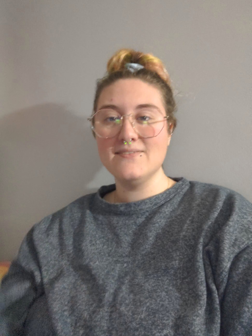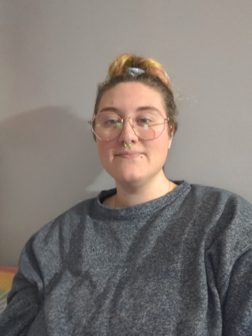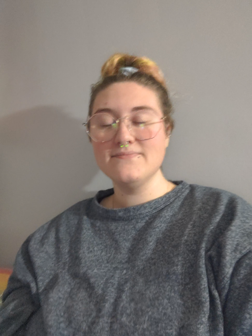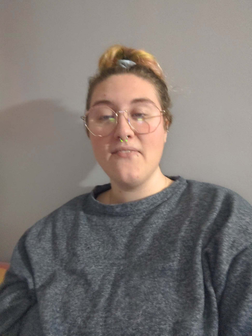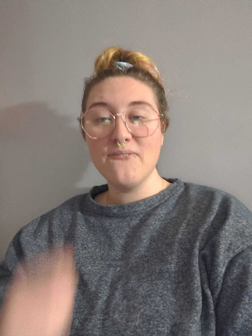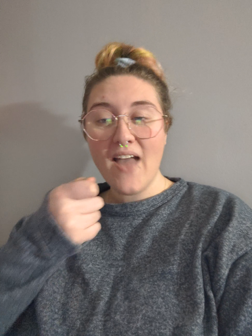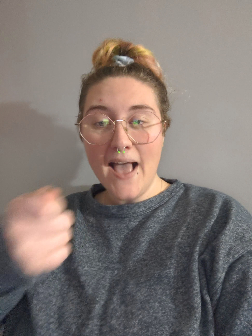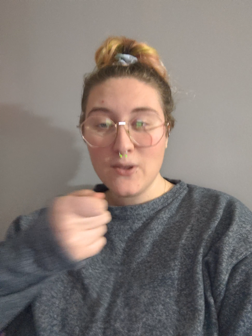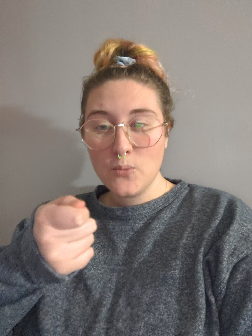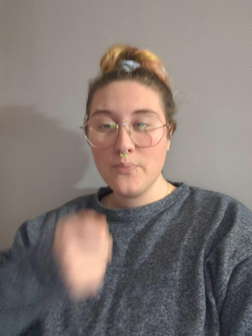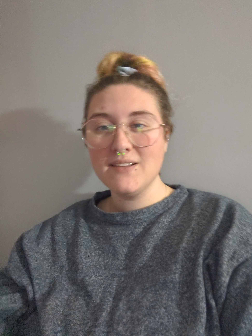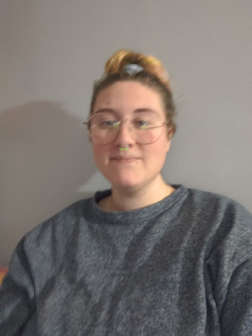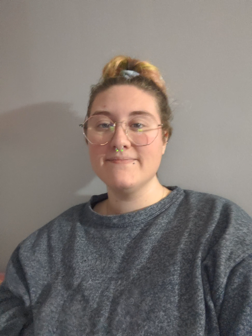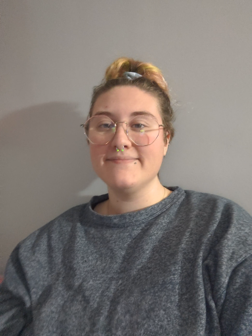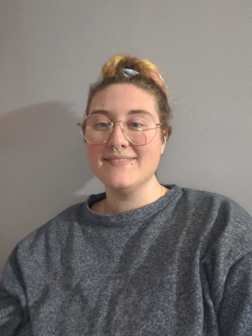vacuum